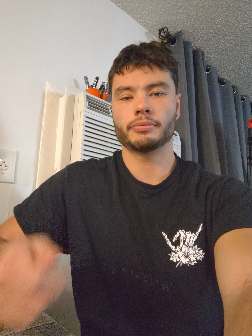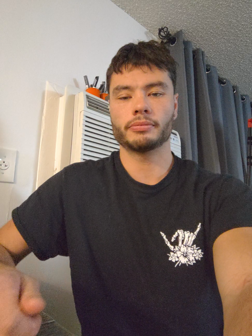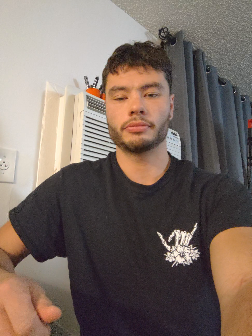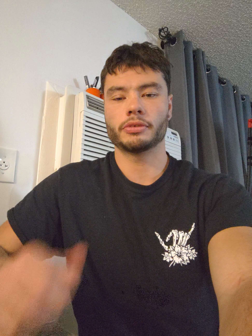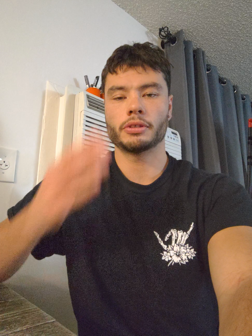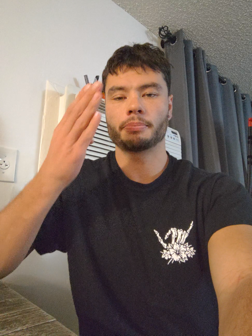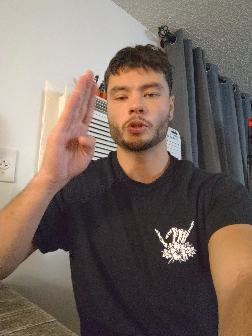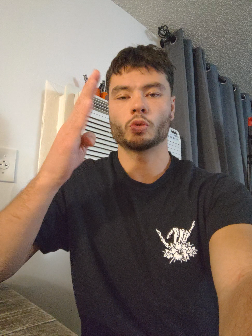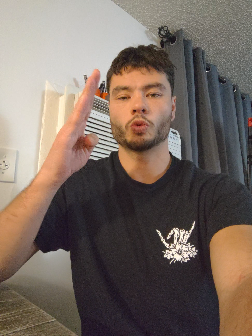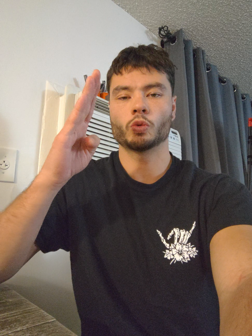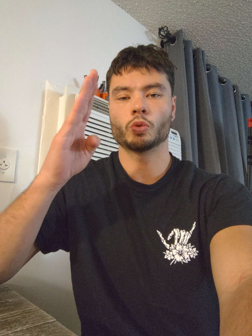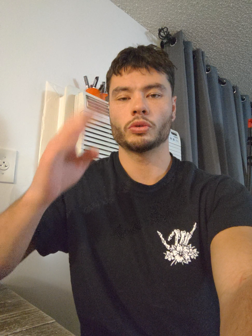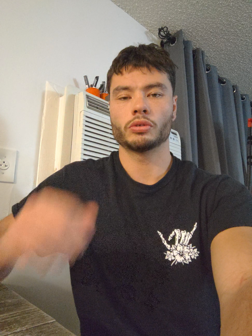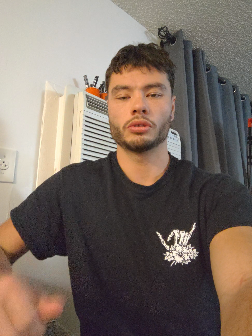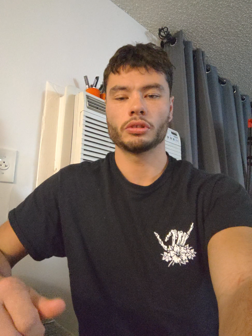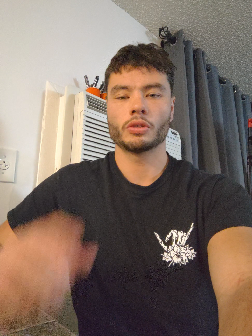blue